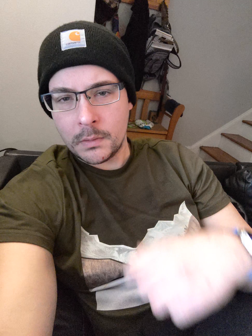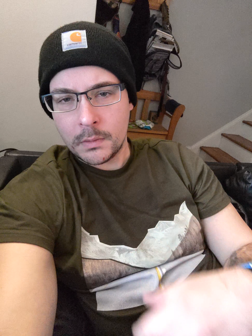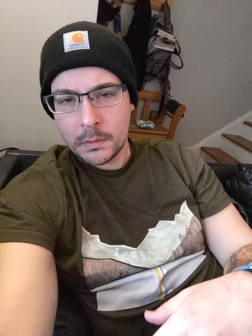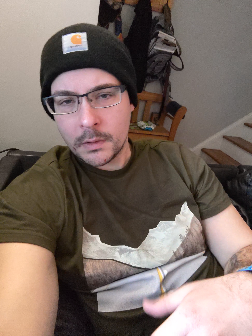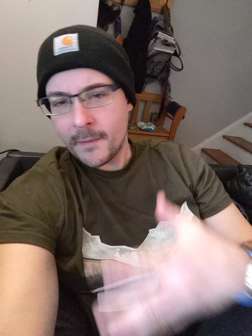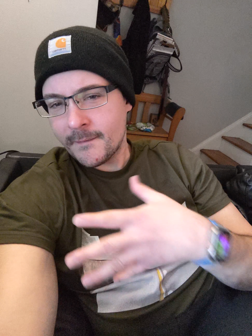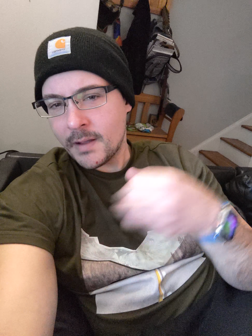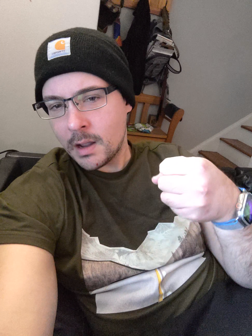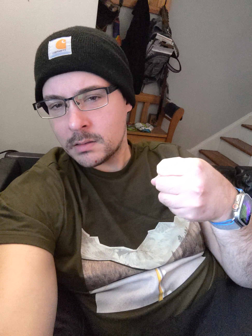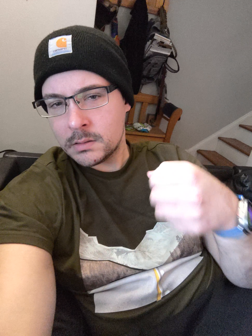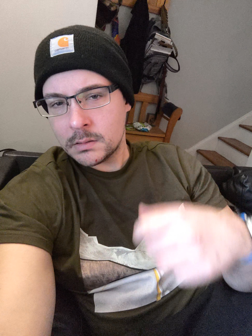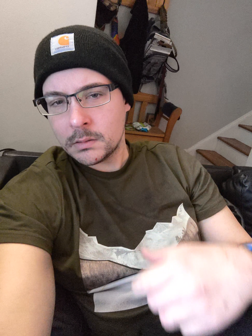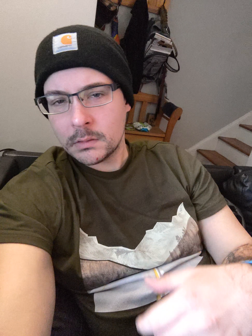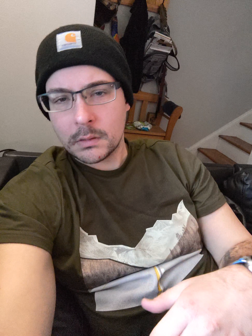fast